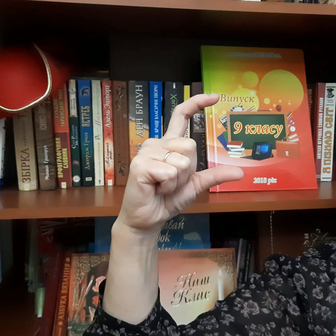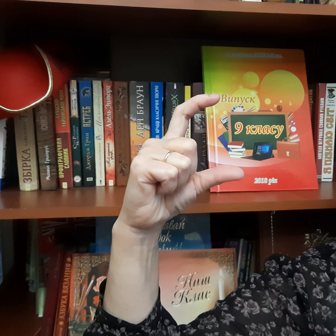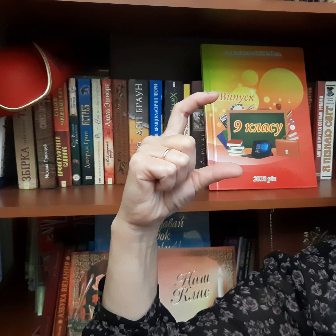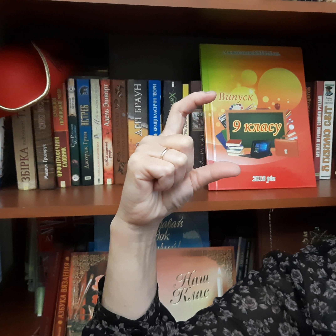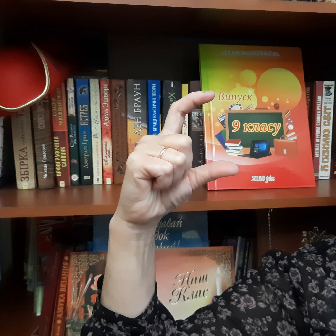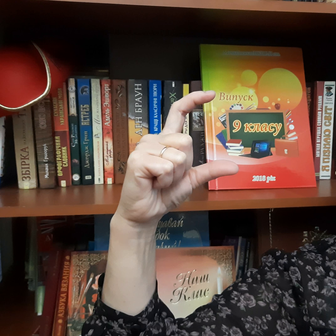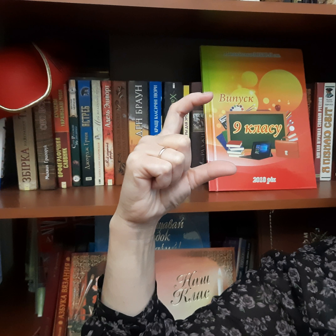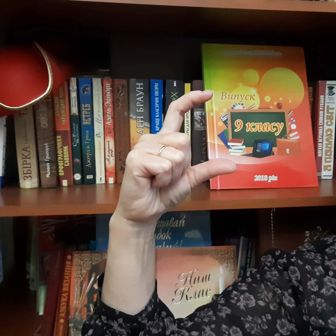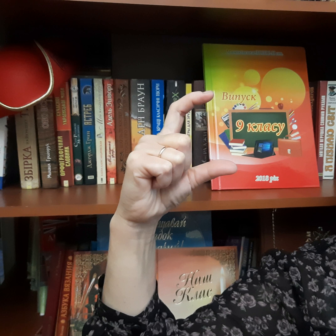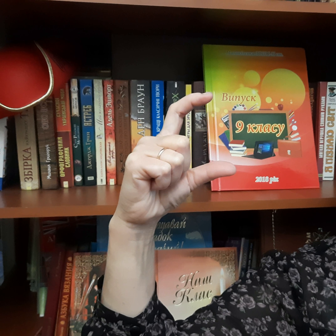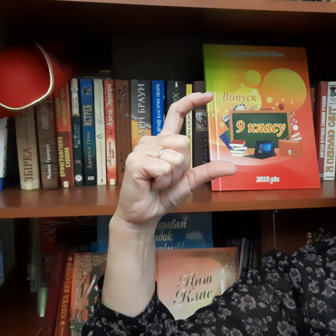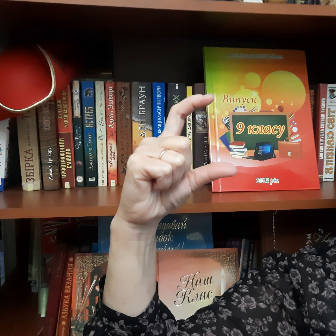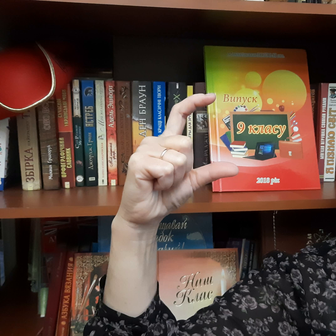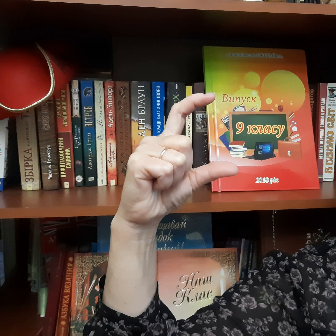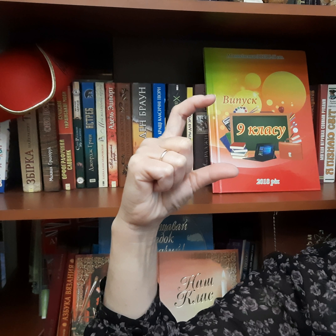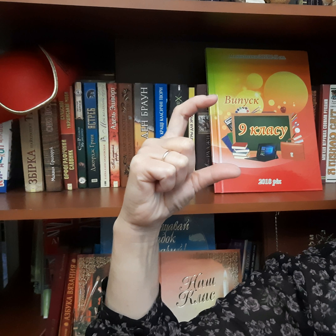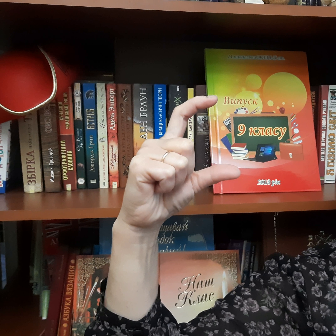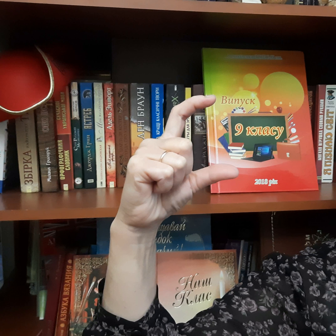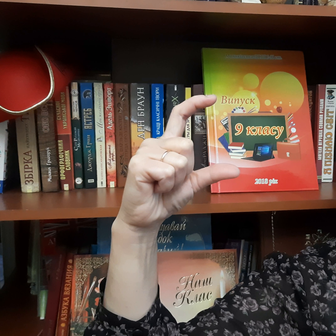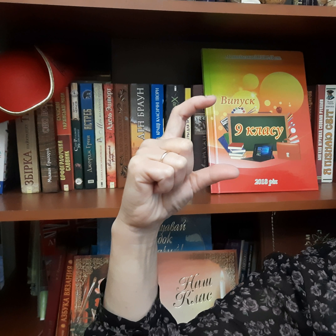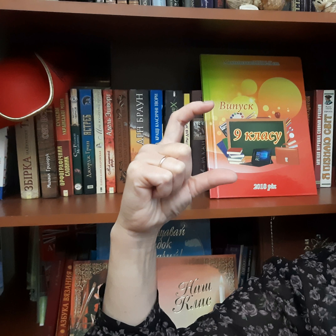Є